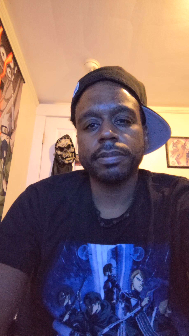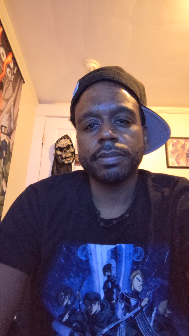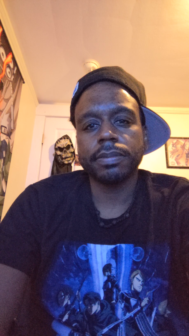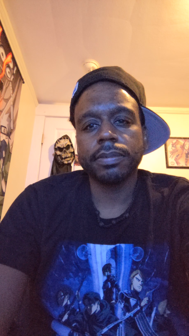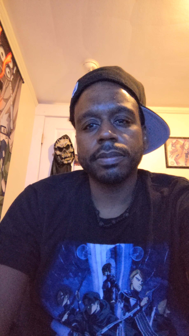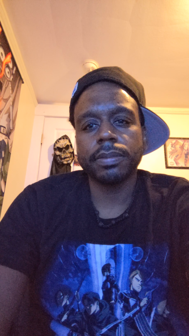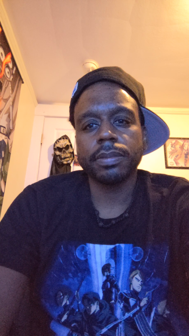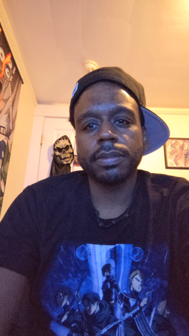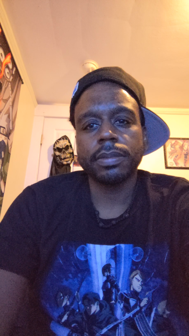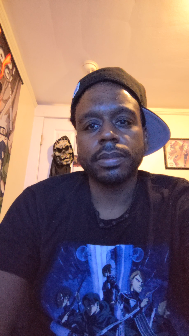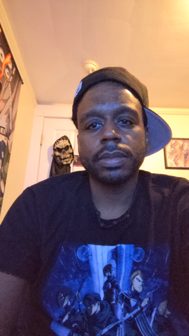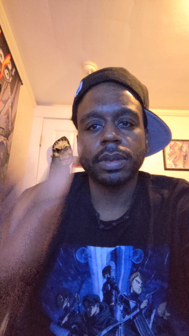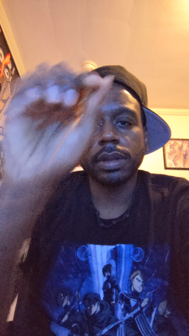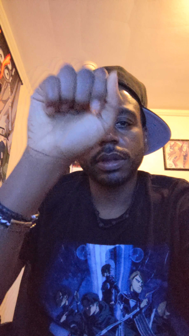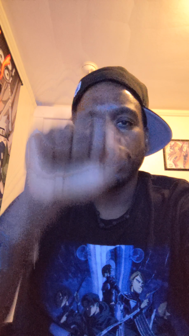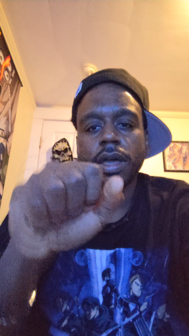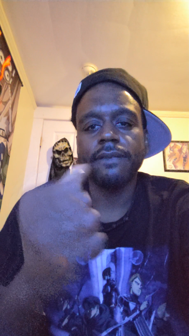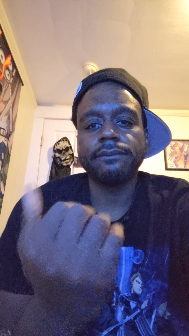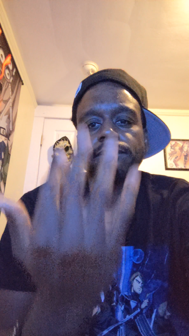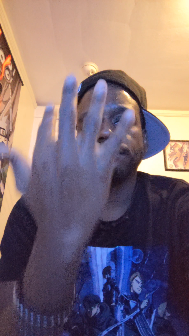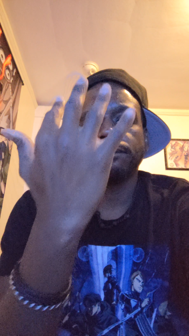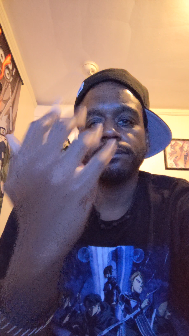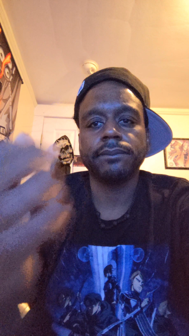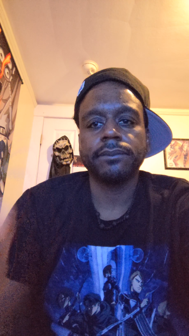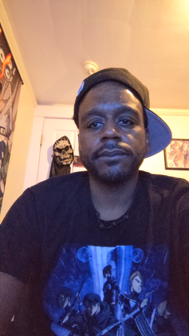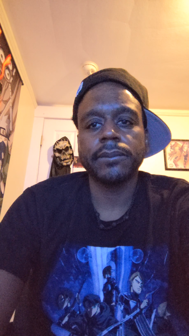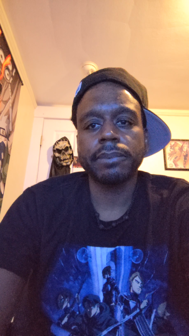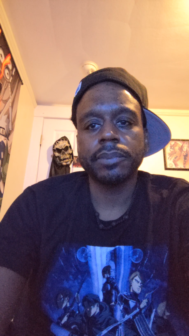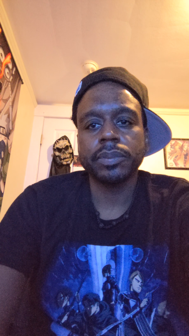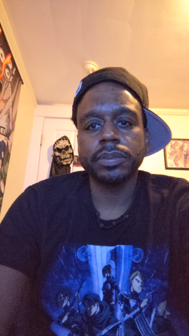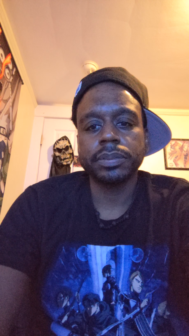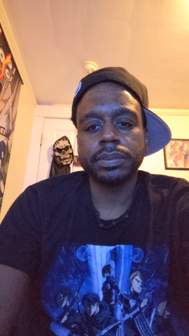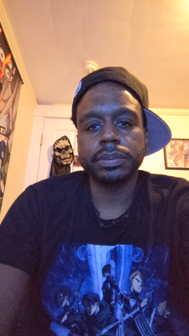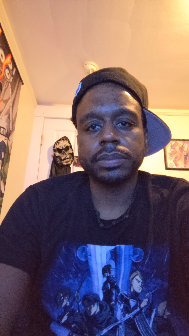gloves